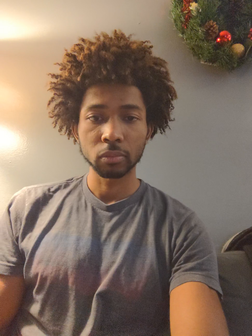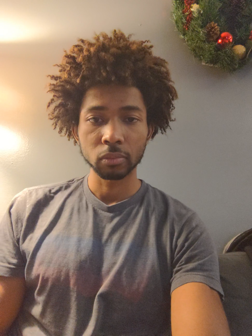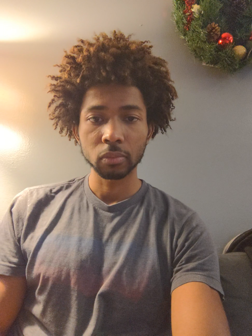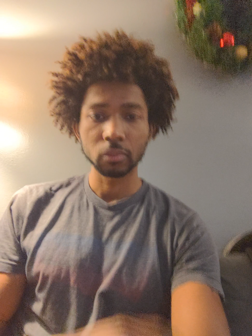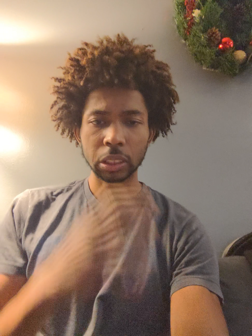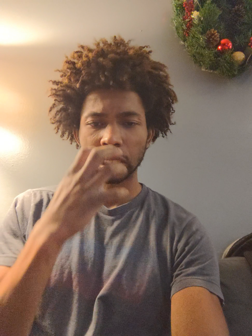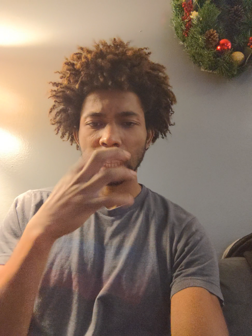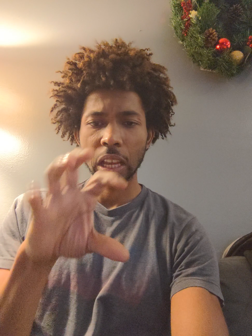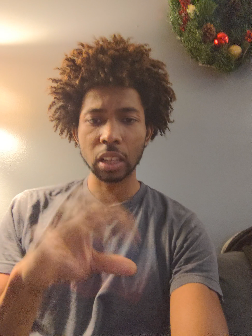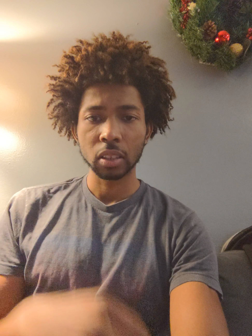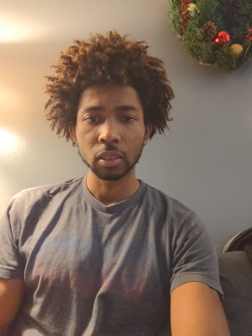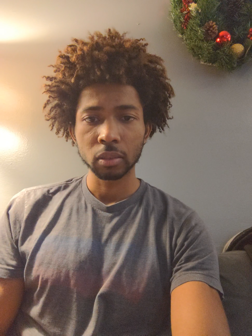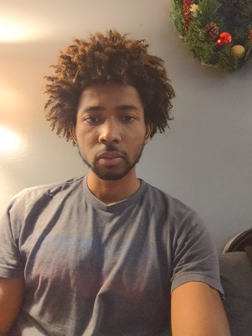hot